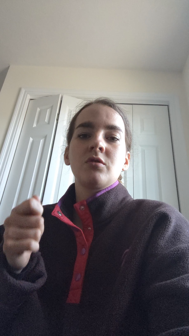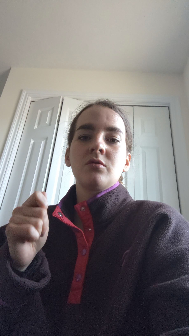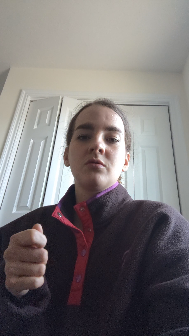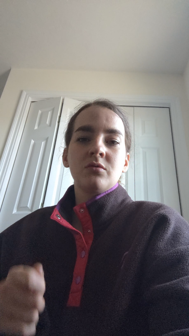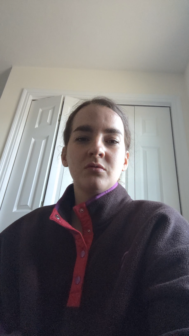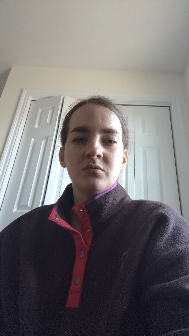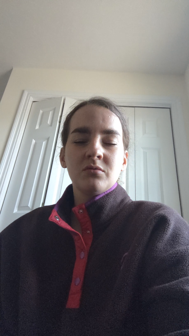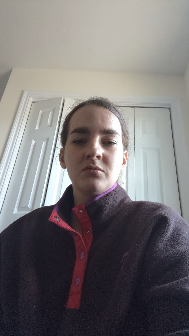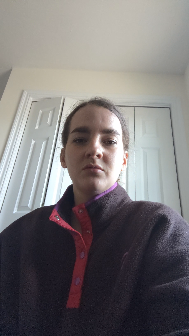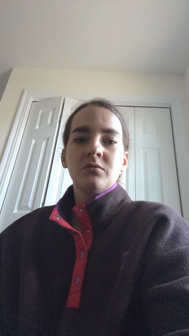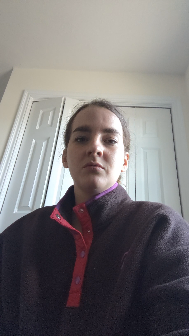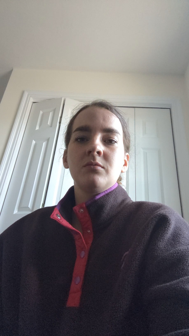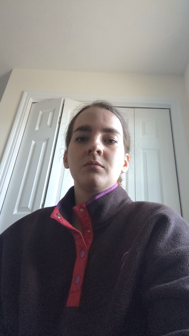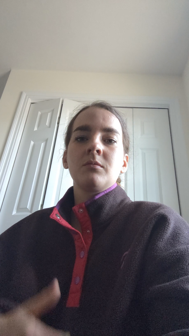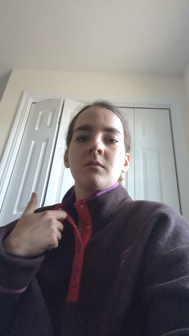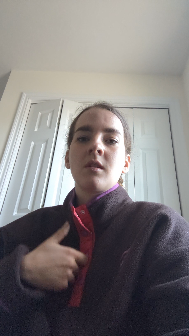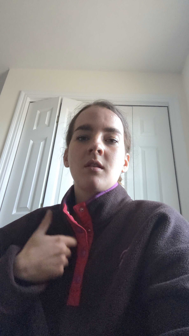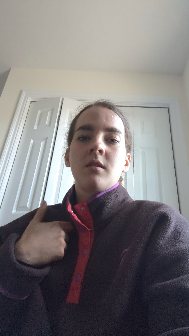bathtub